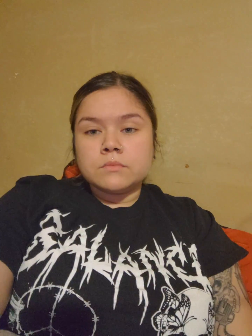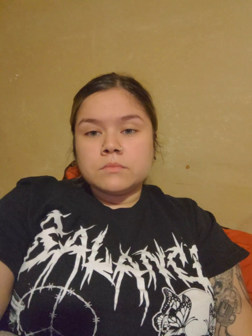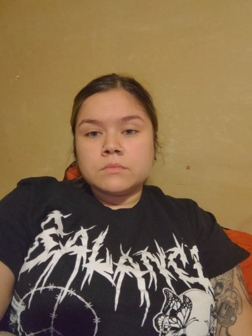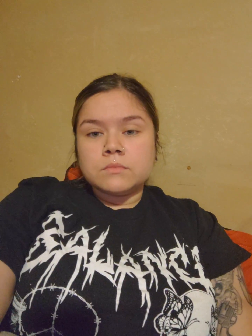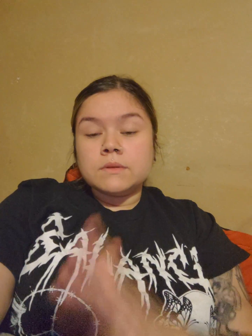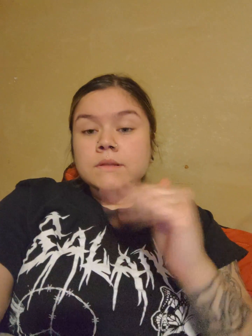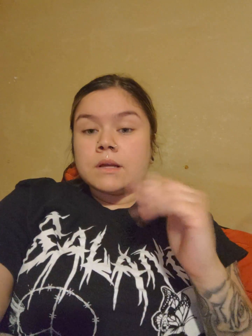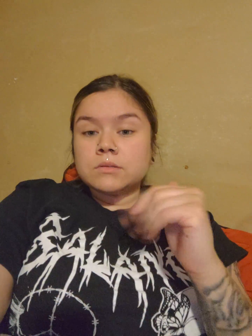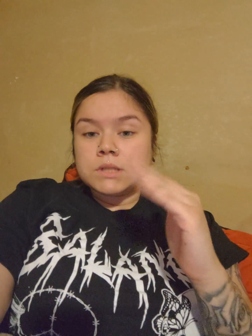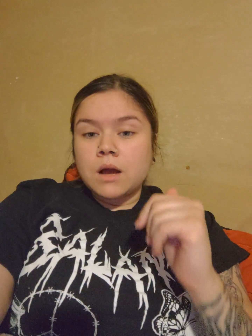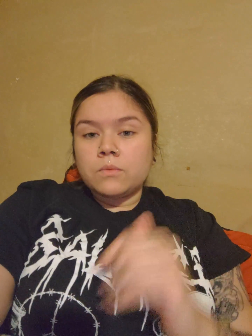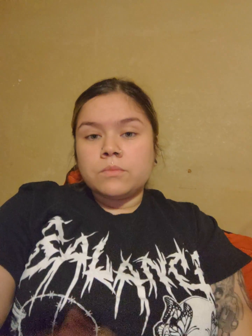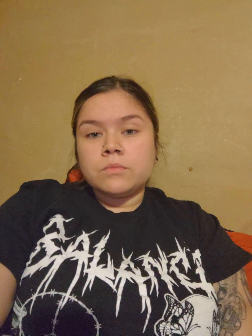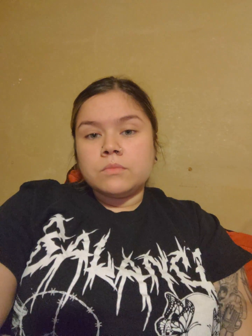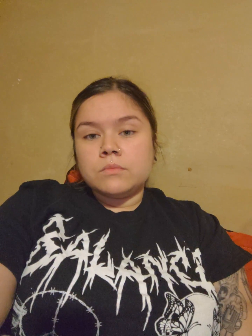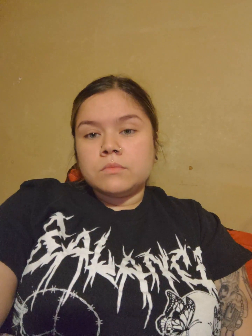downtown